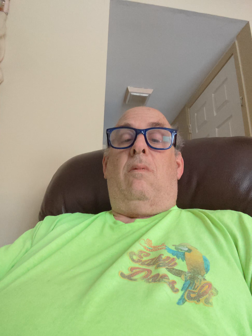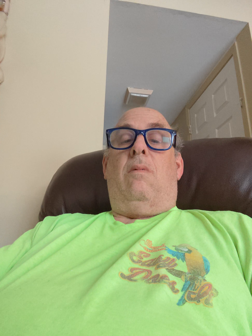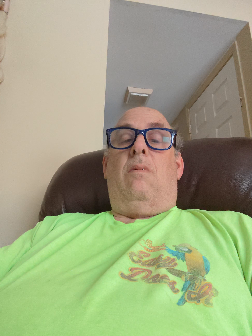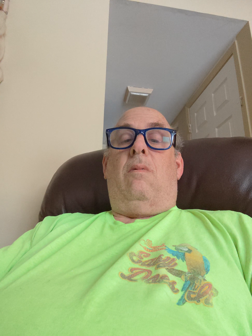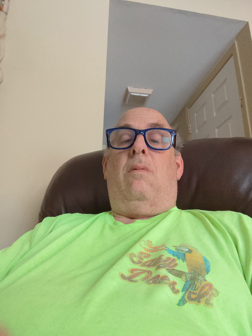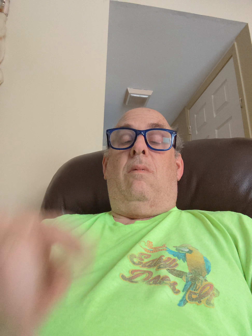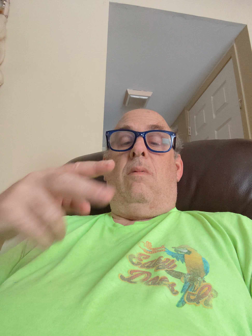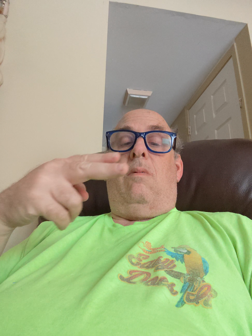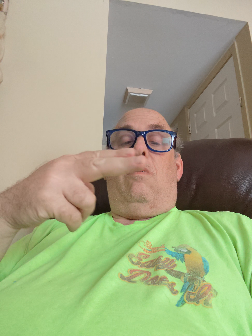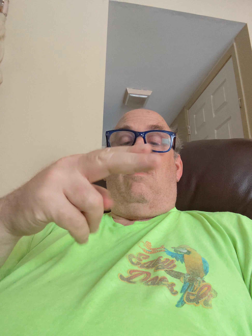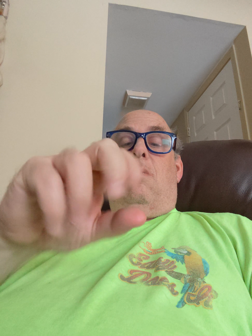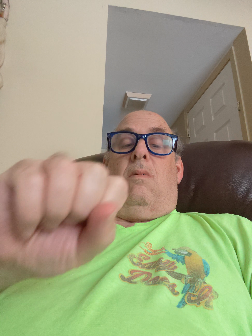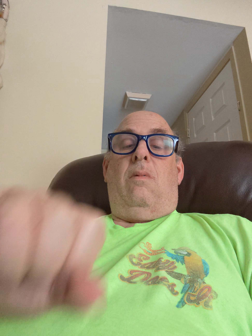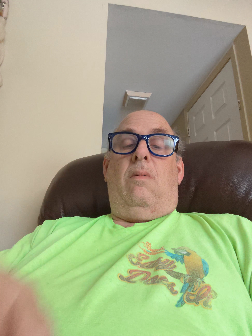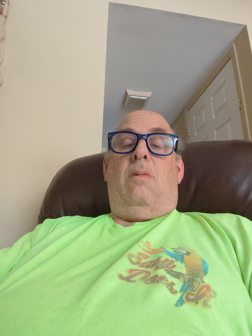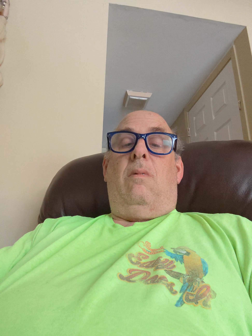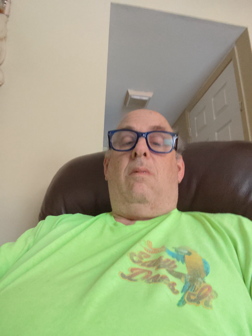scissors